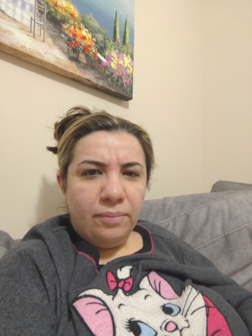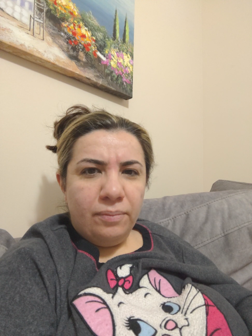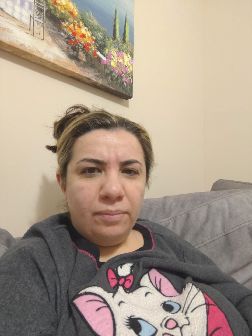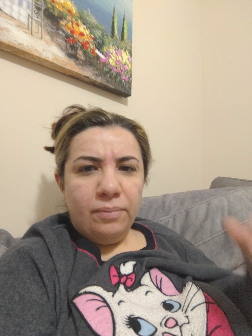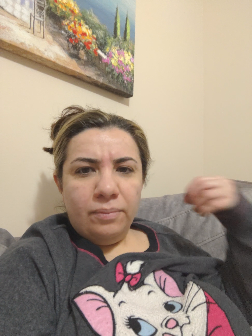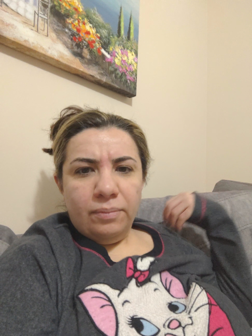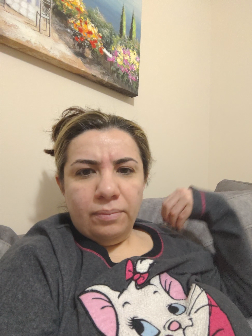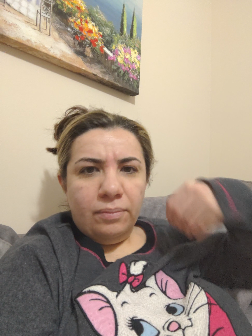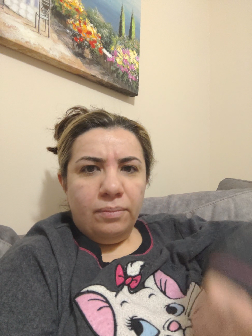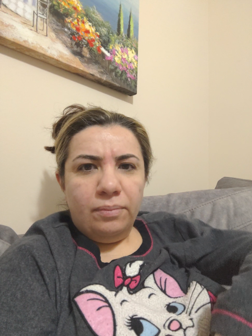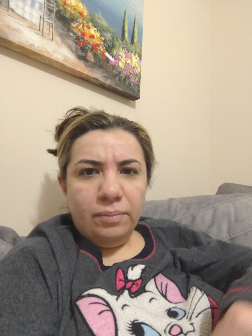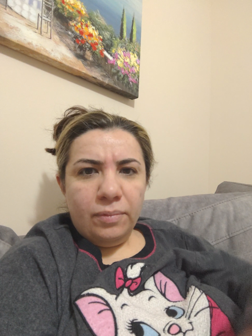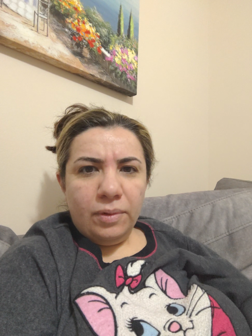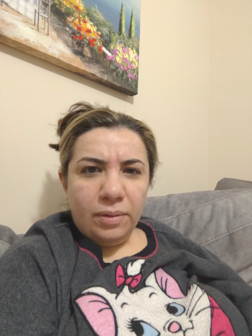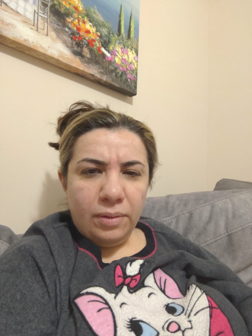jacket